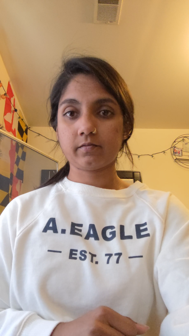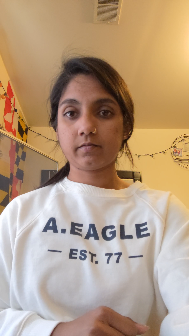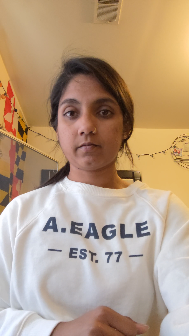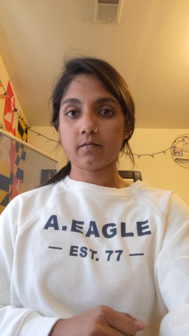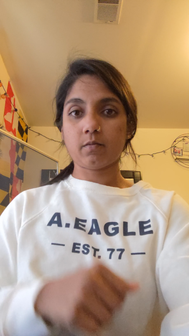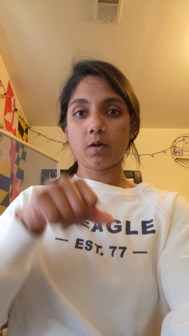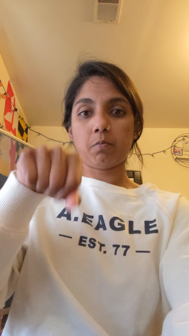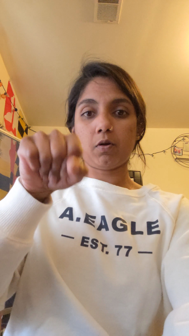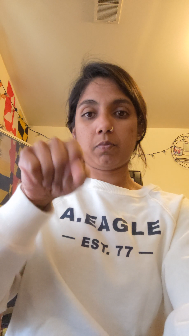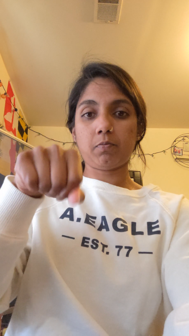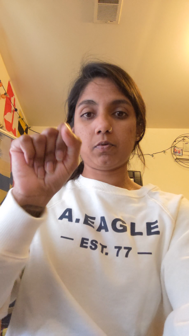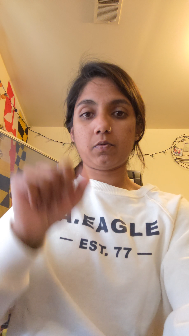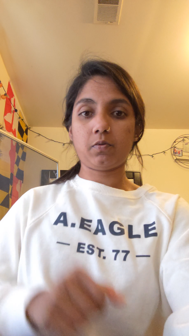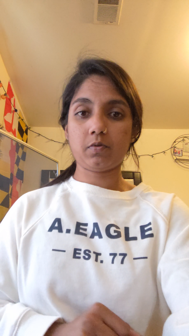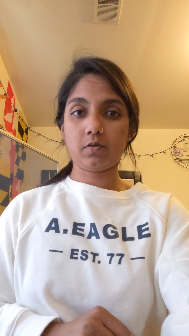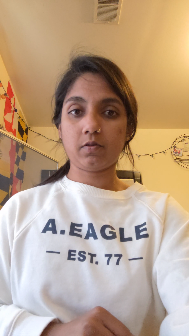motorcycle